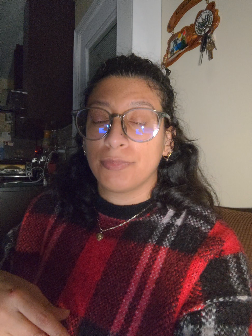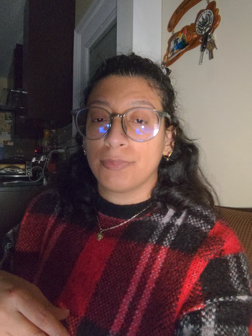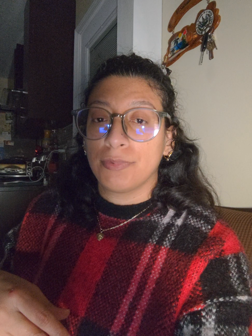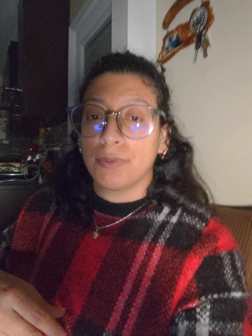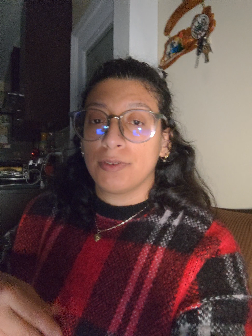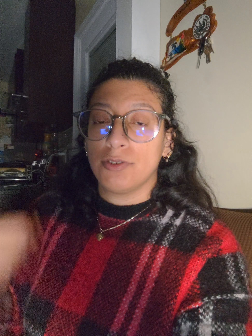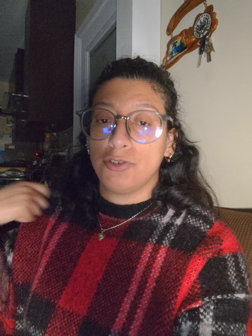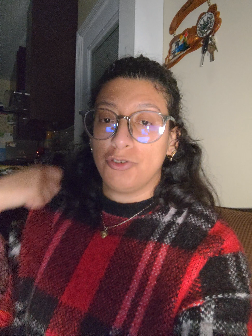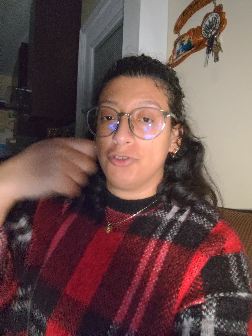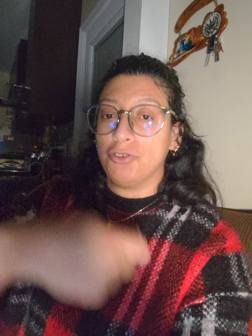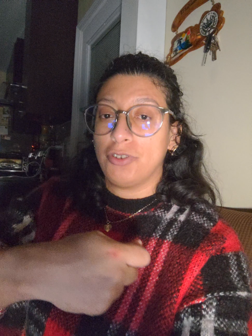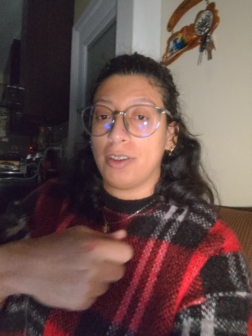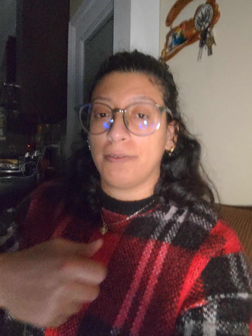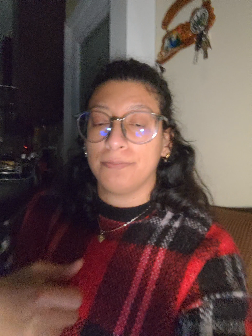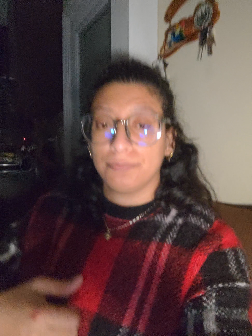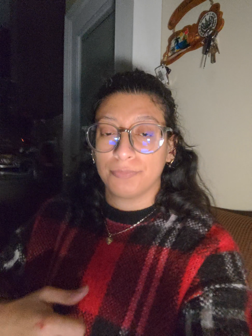jacket